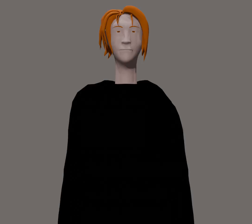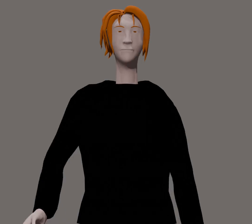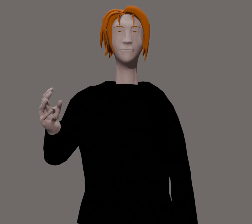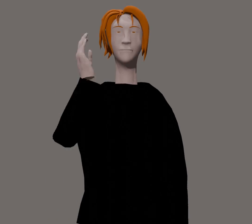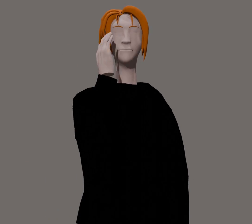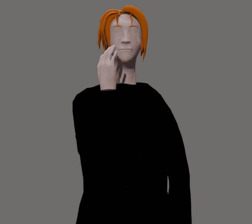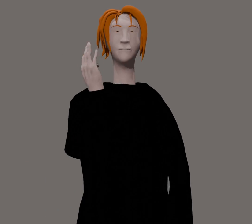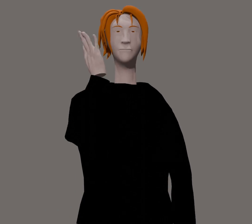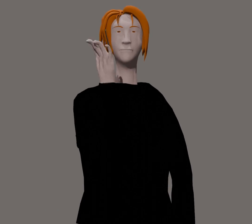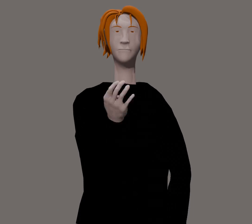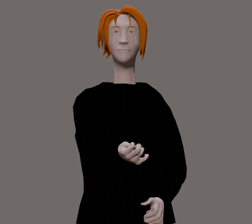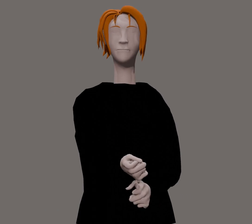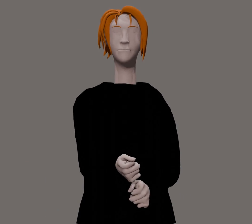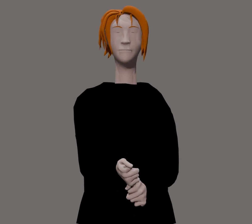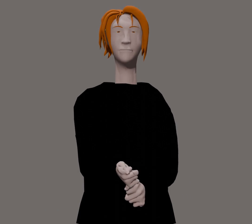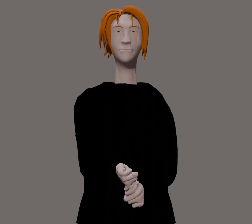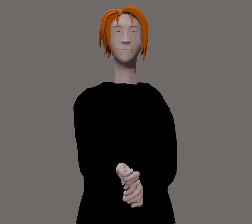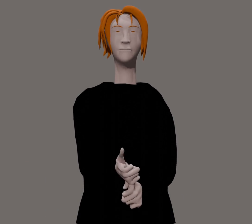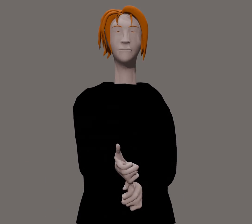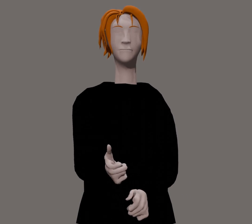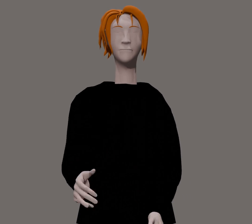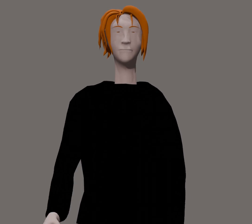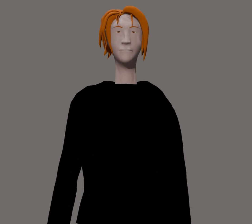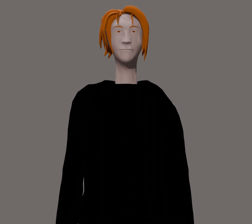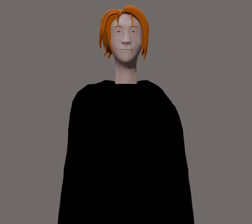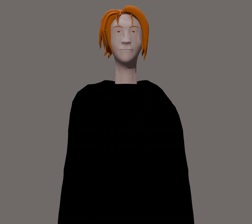Champagne